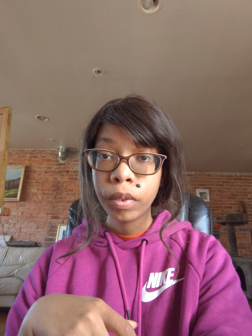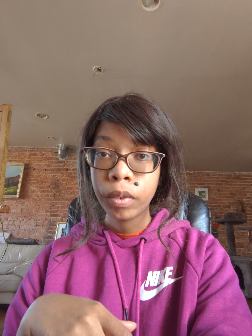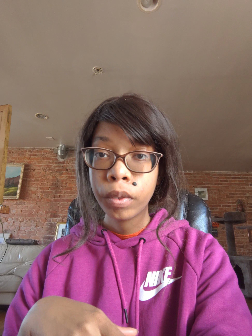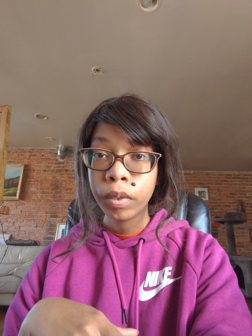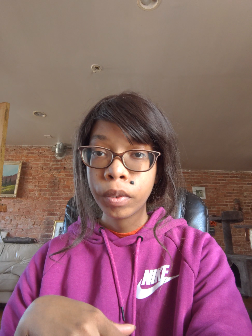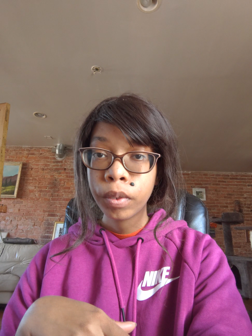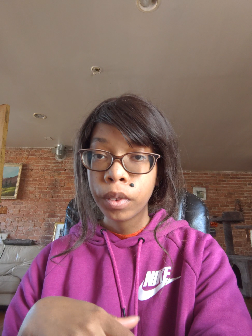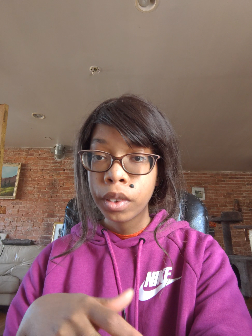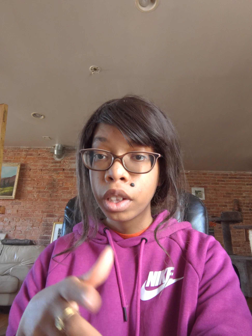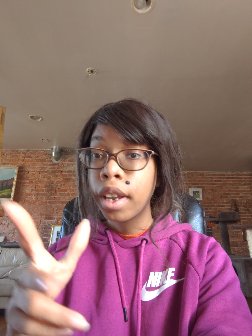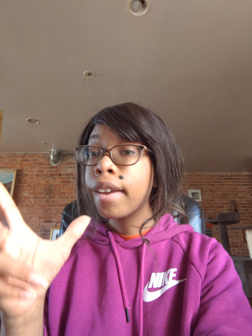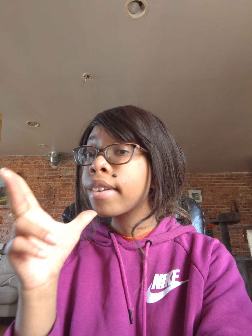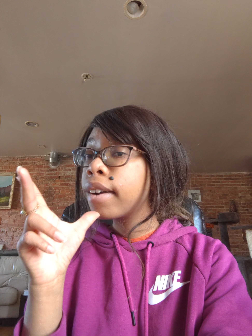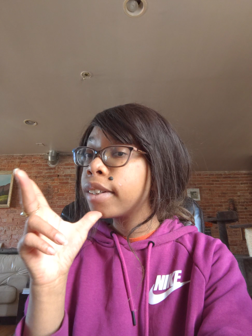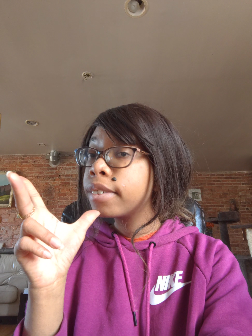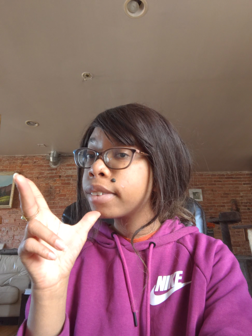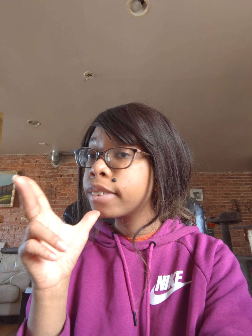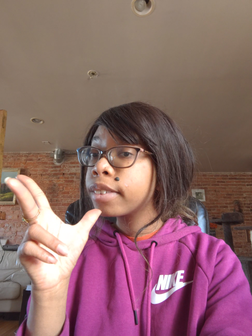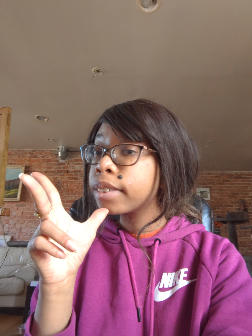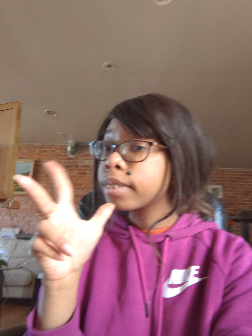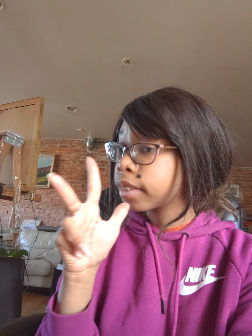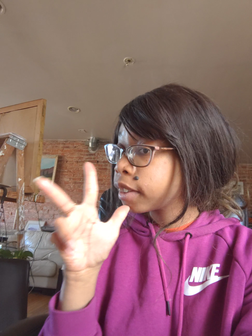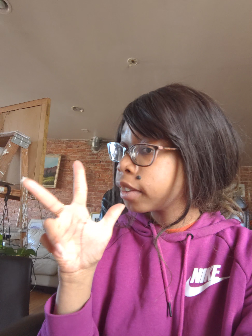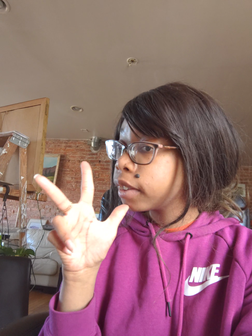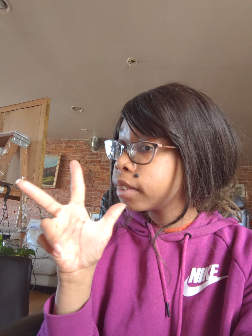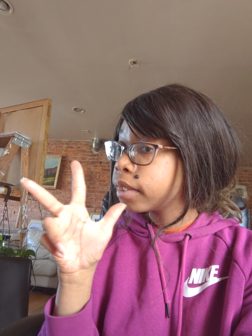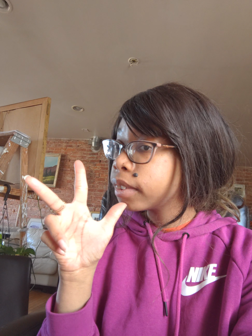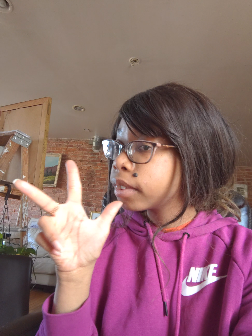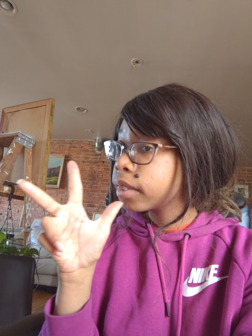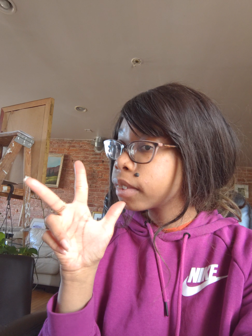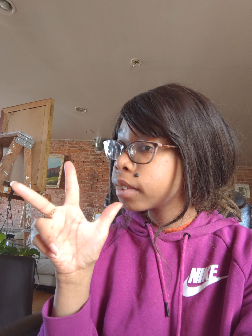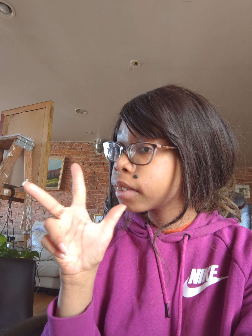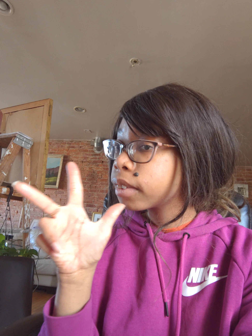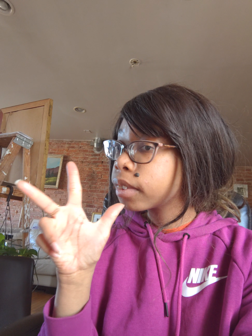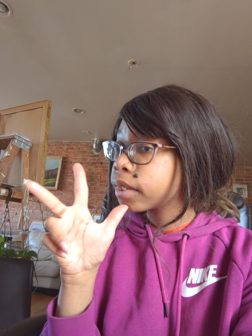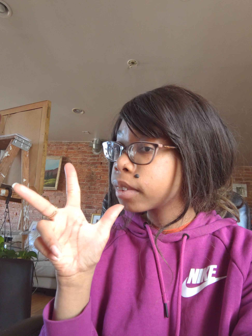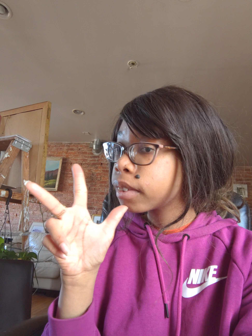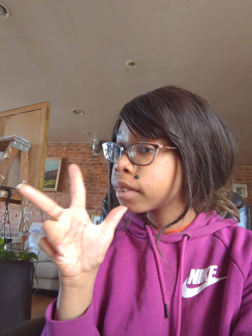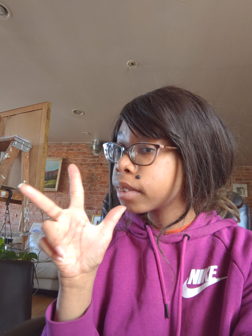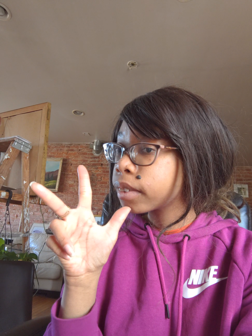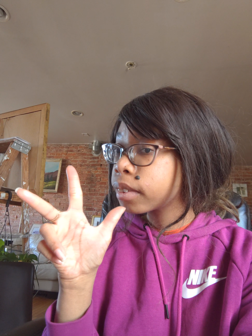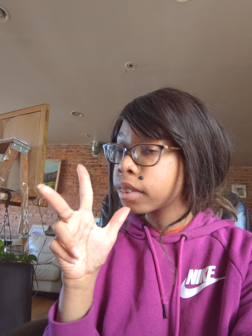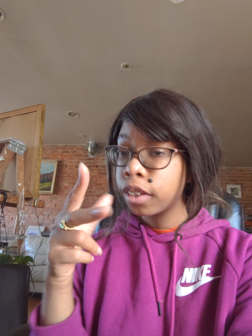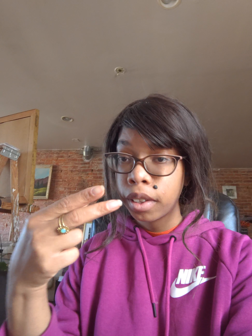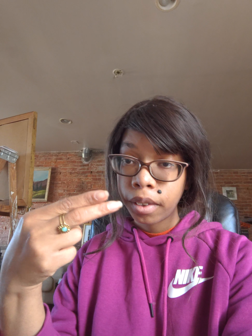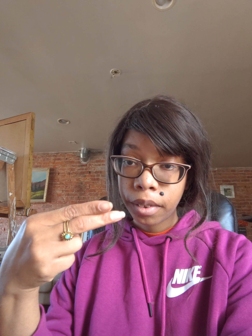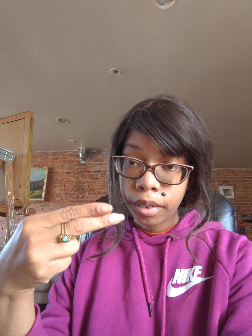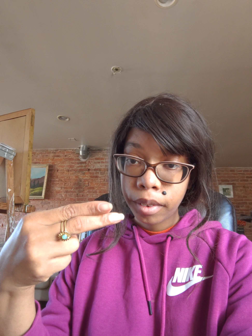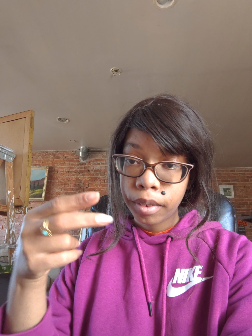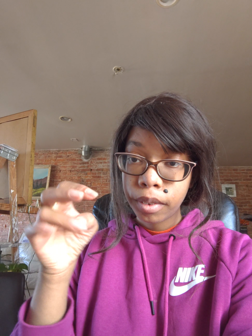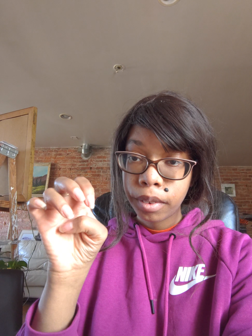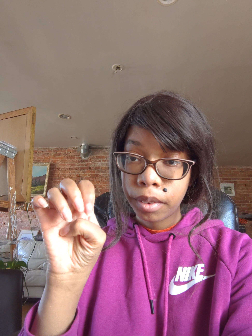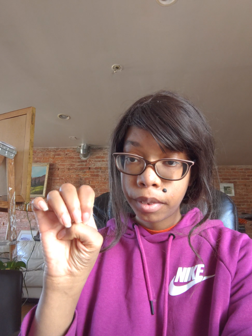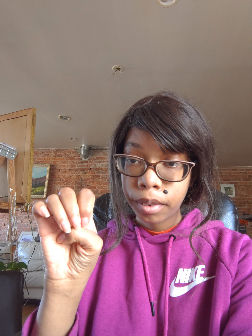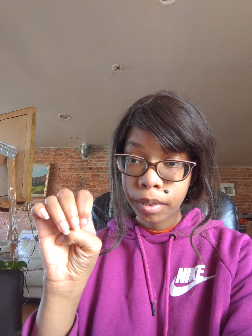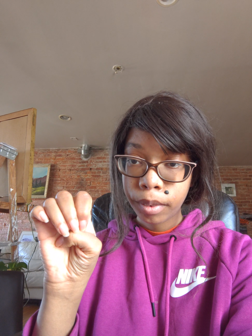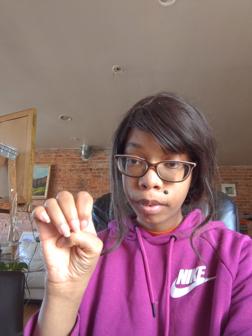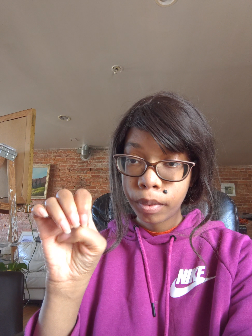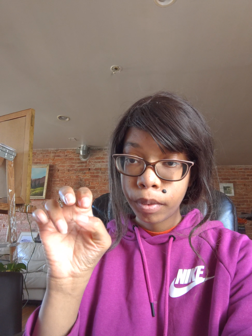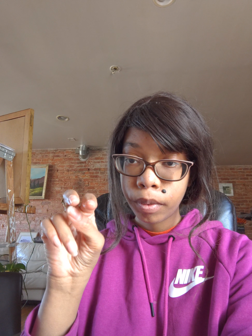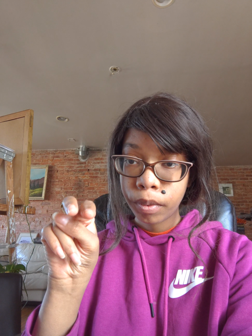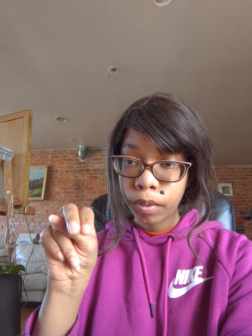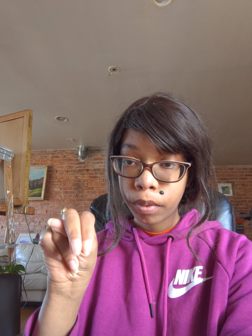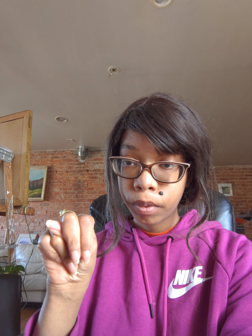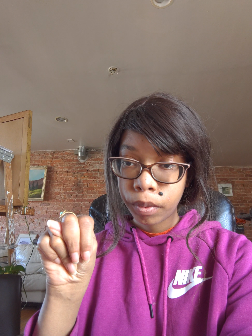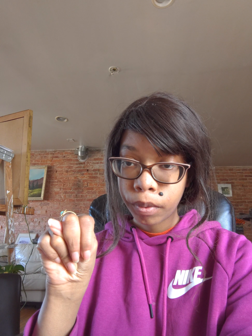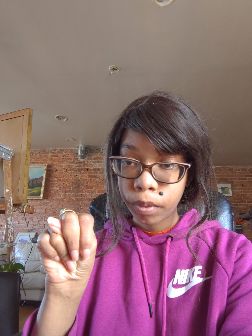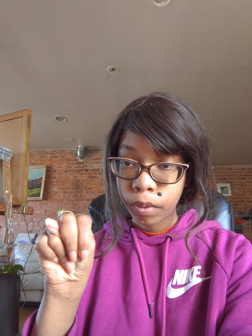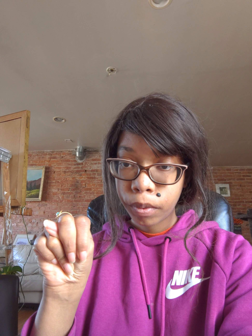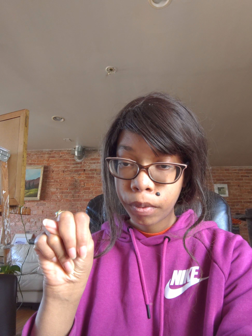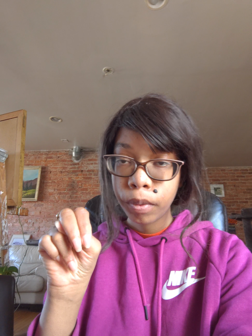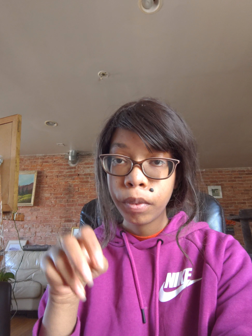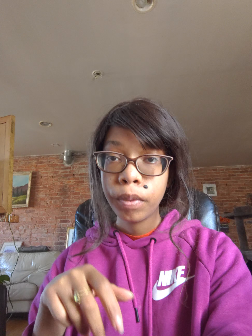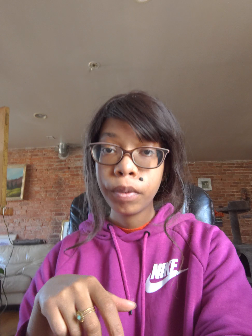hen